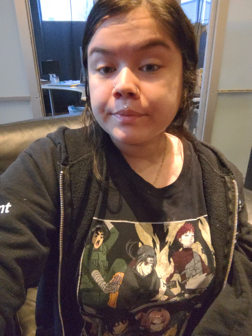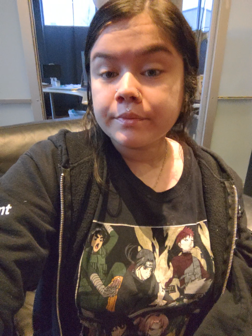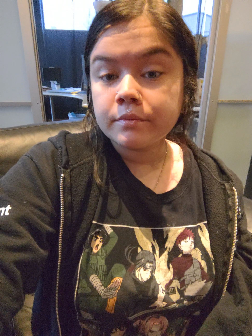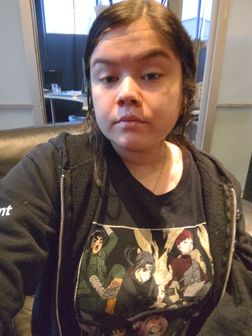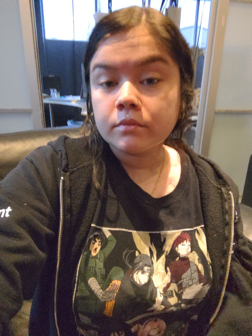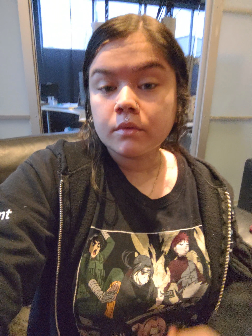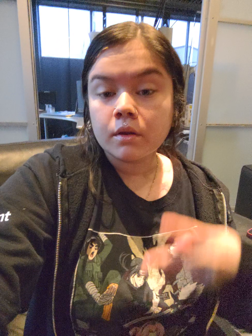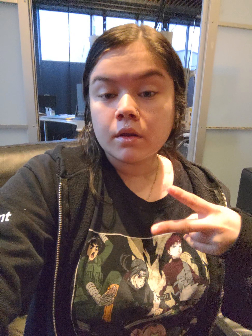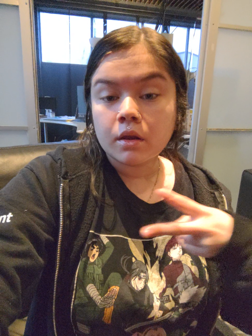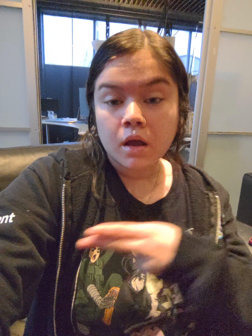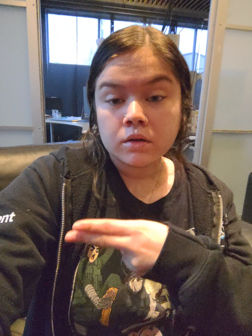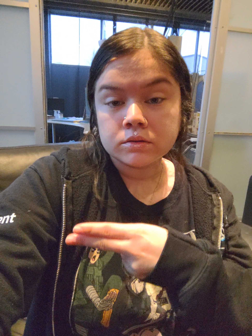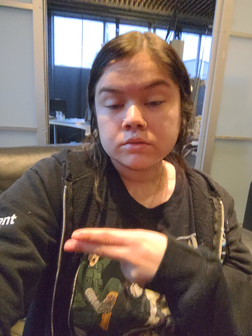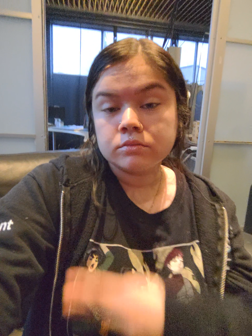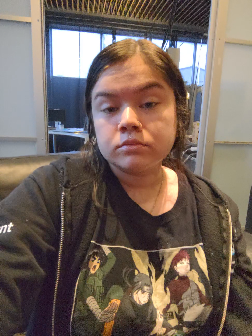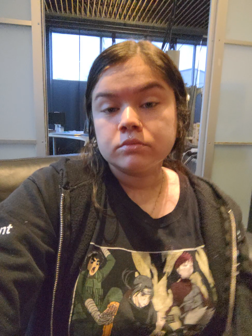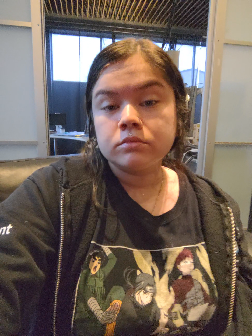cut